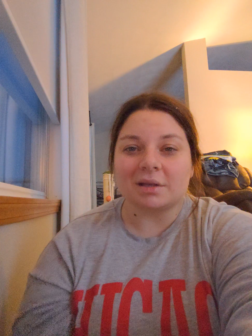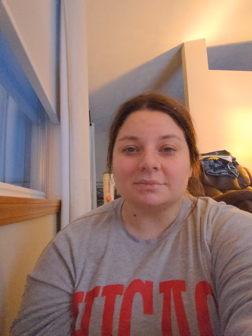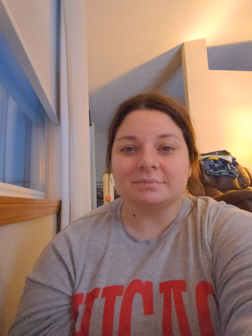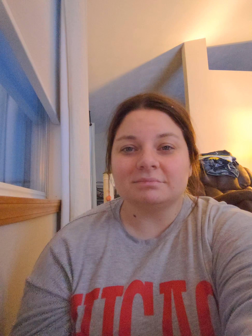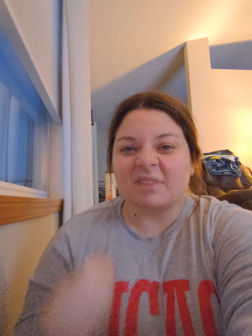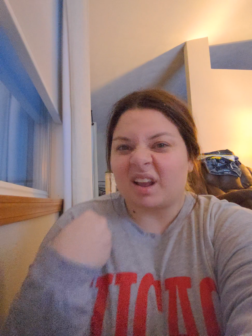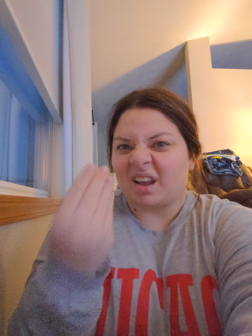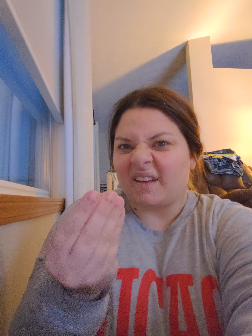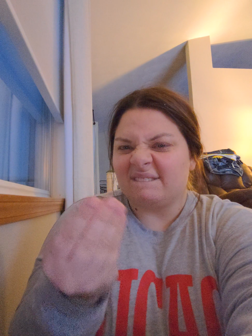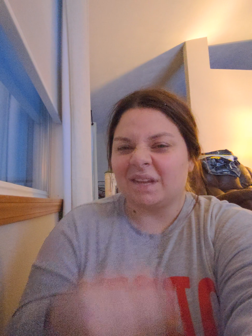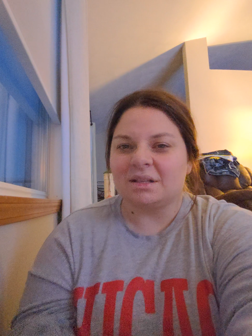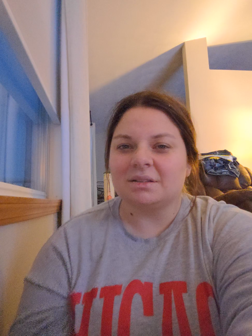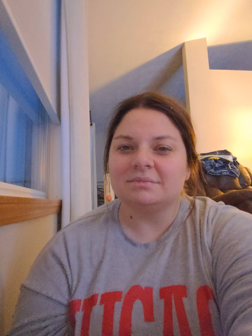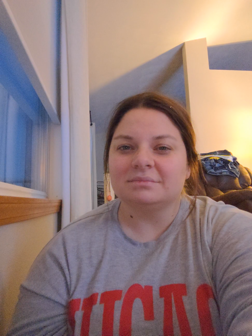give